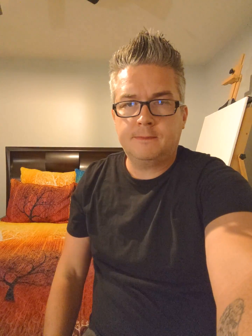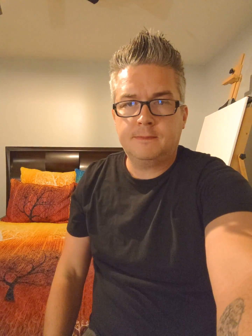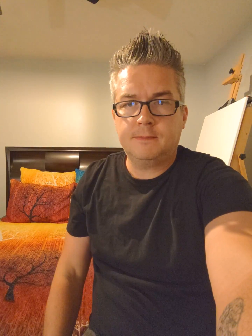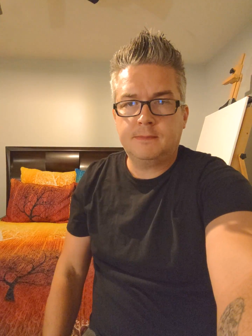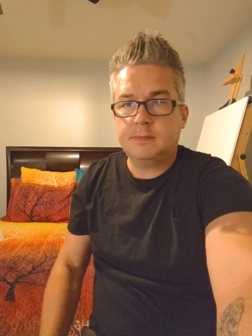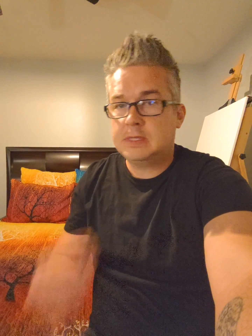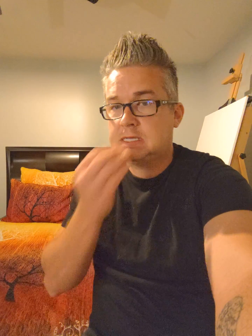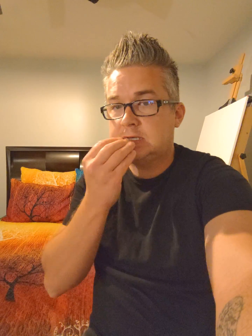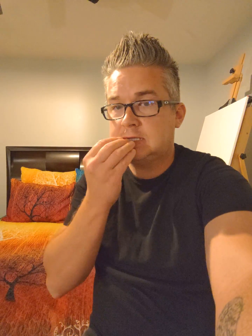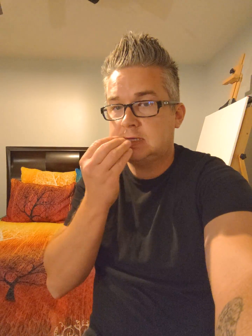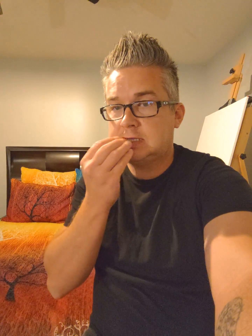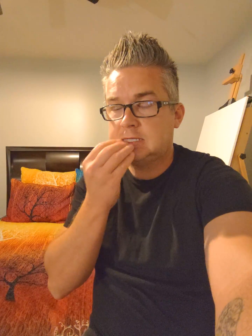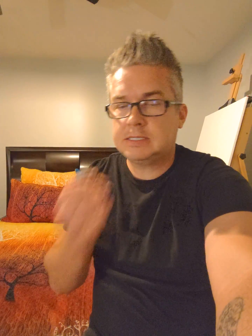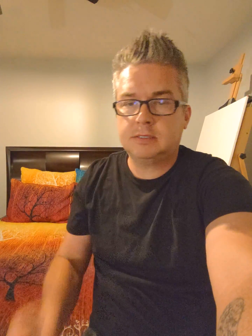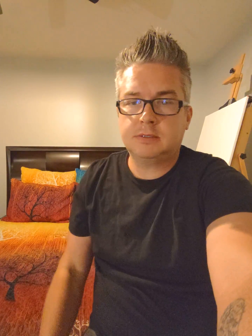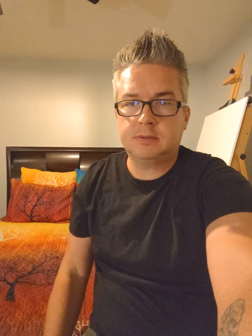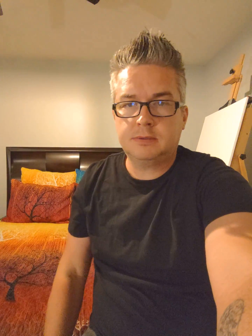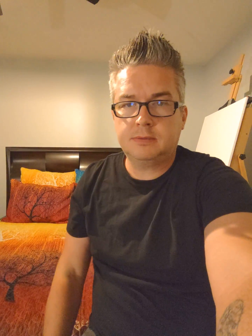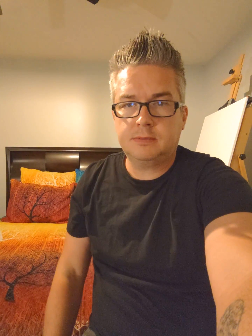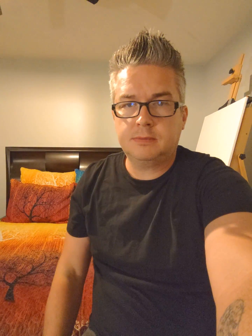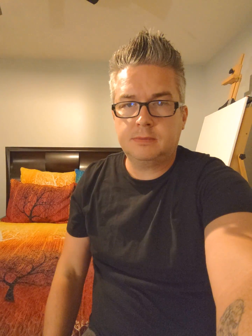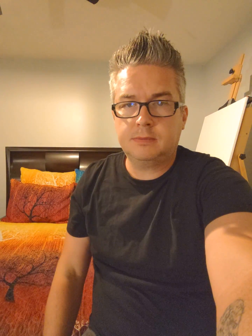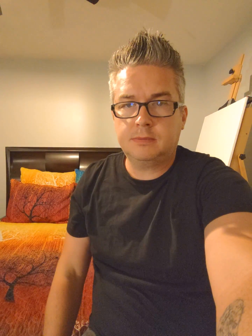eat